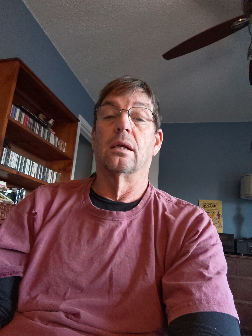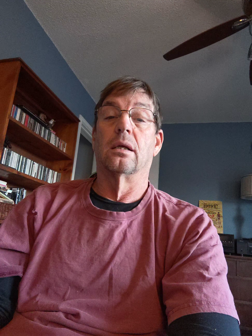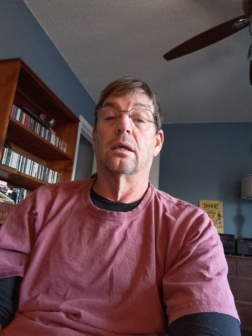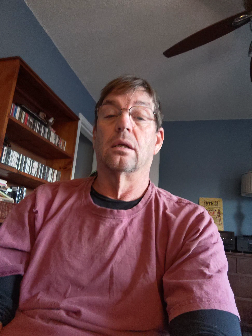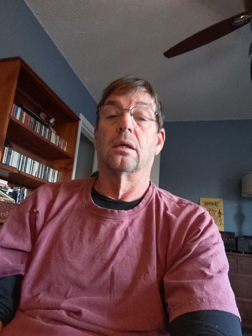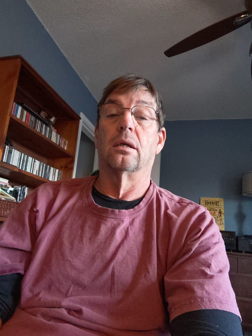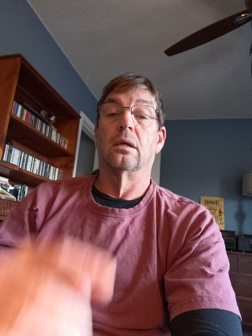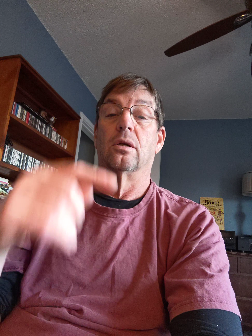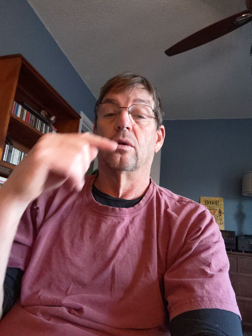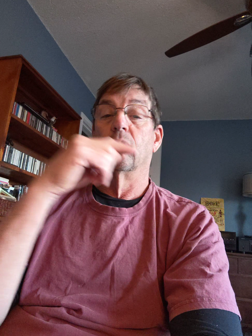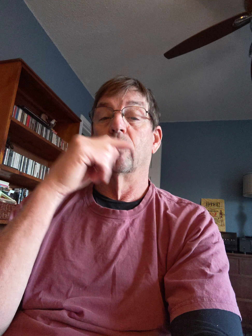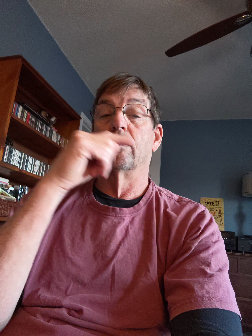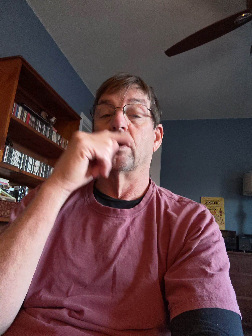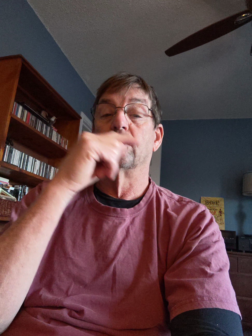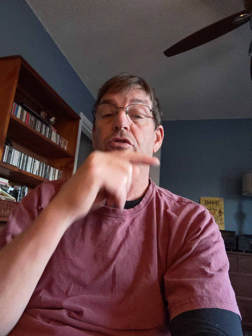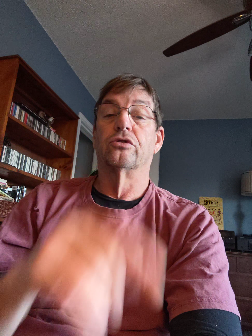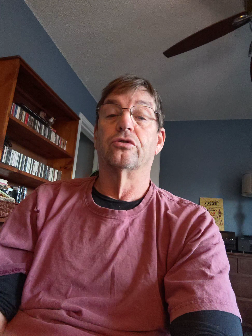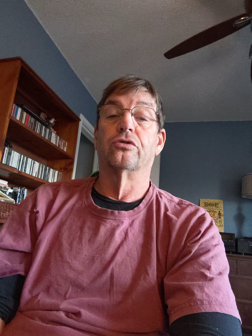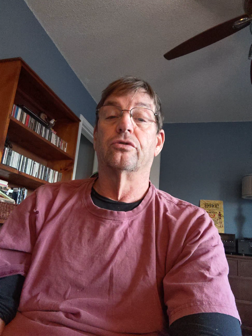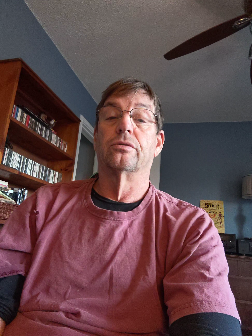toothbrush